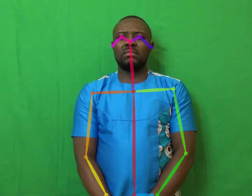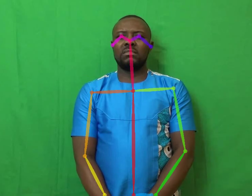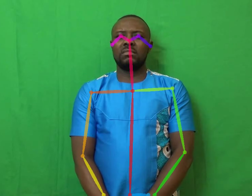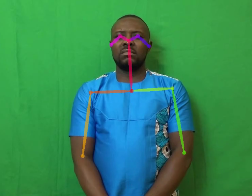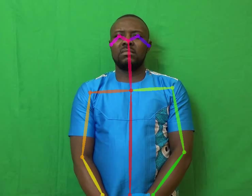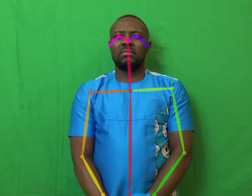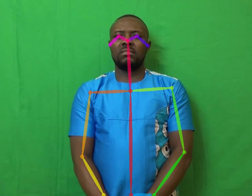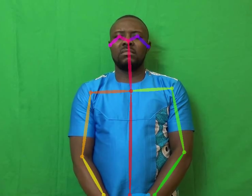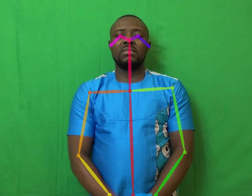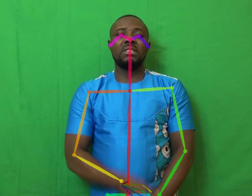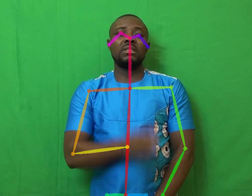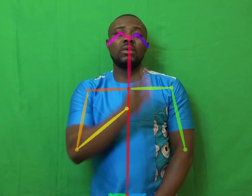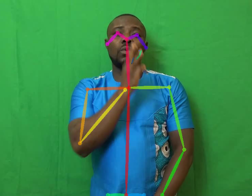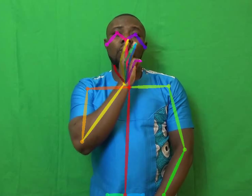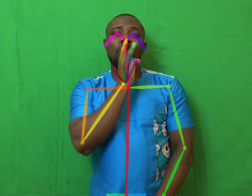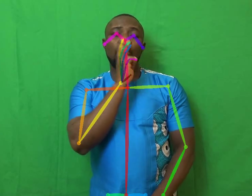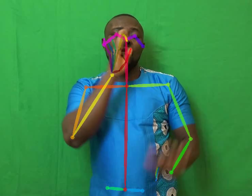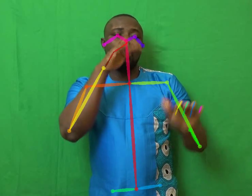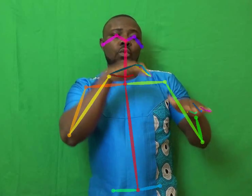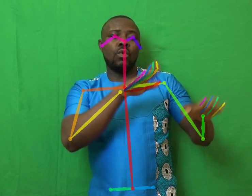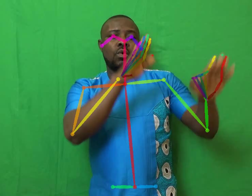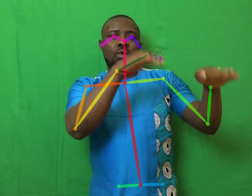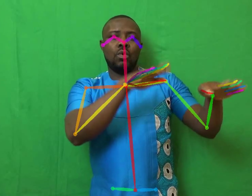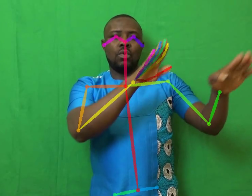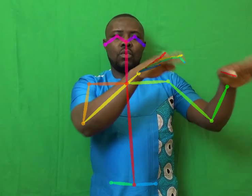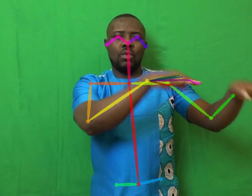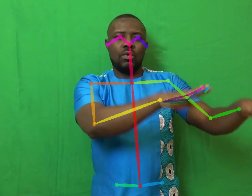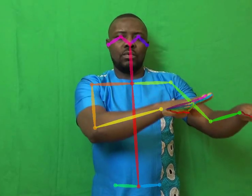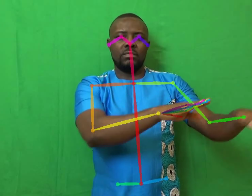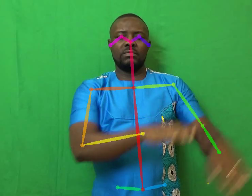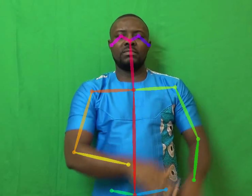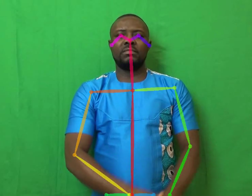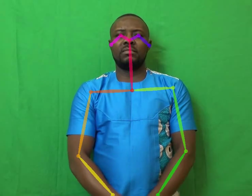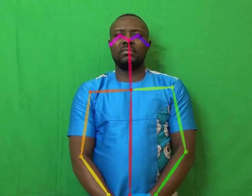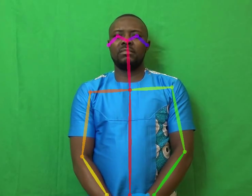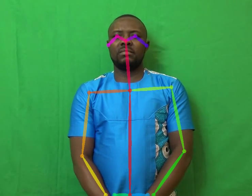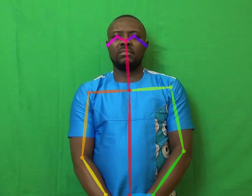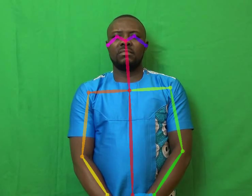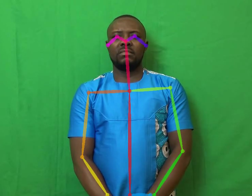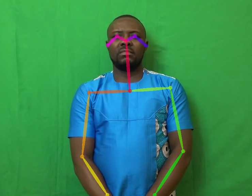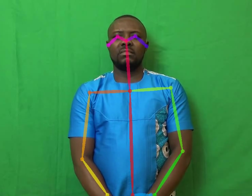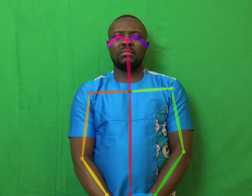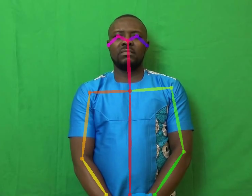sea or ocean